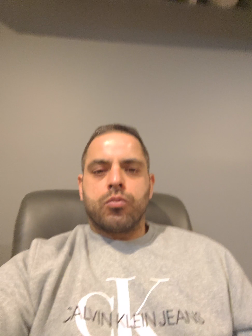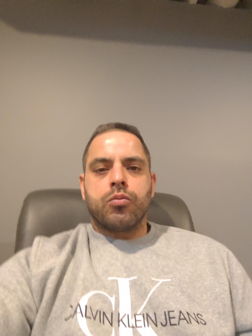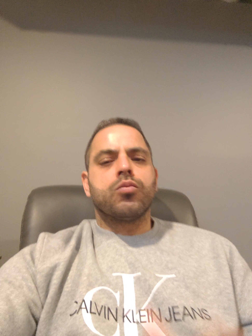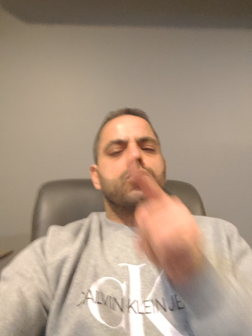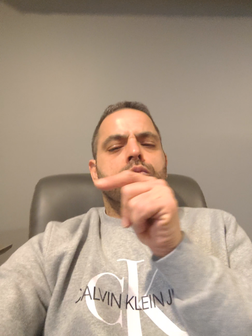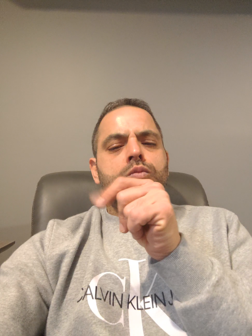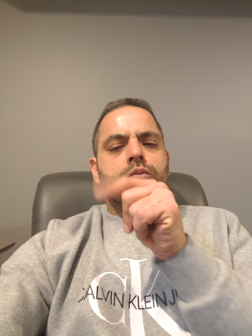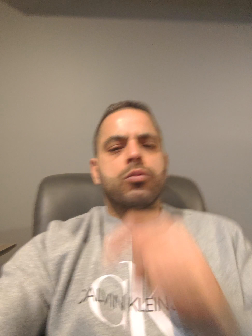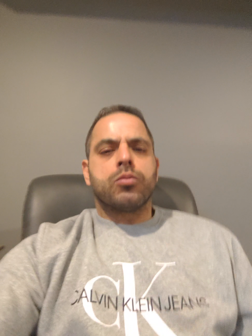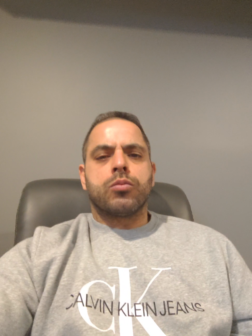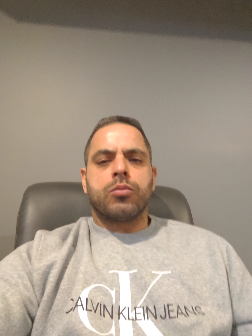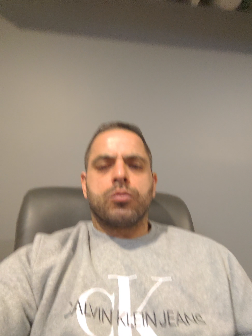who